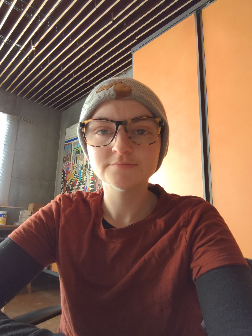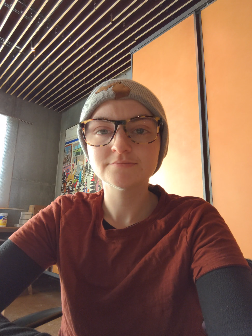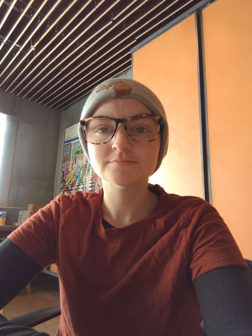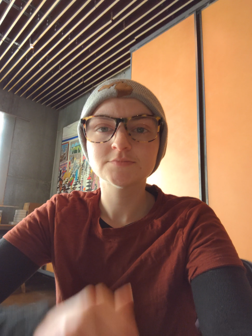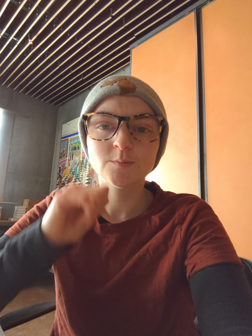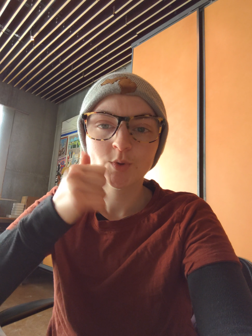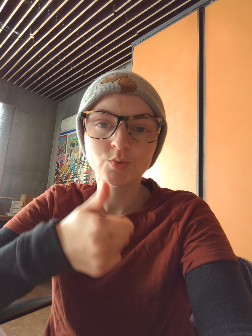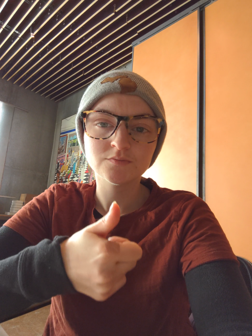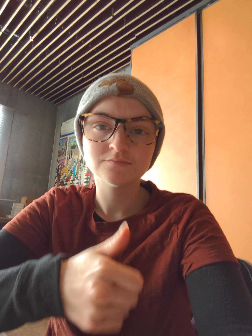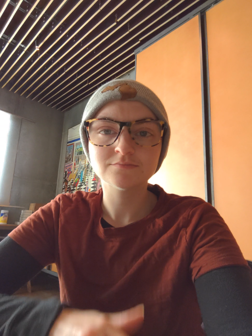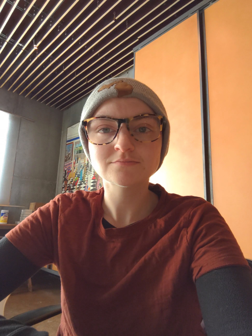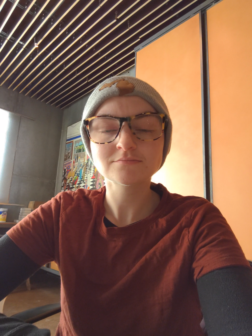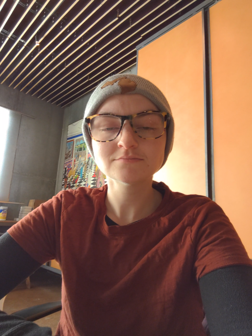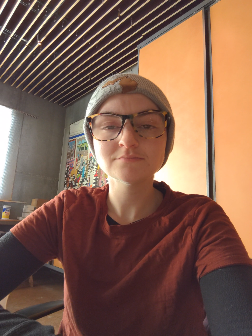tomorrow